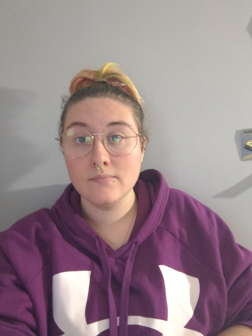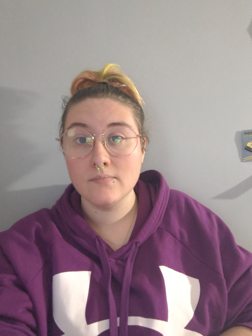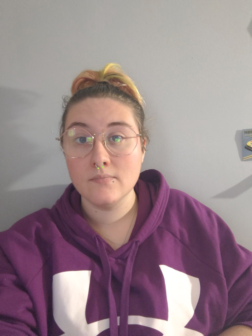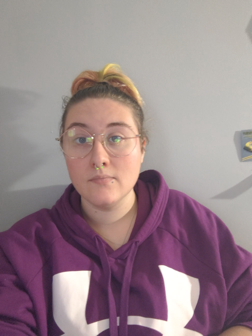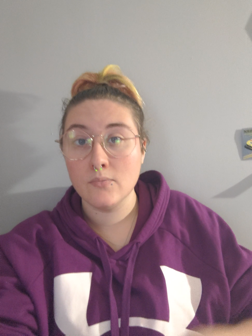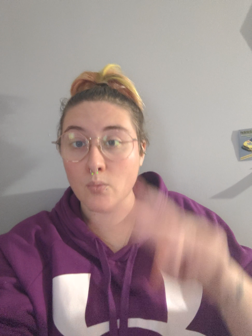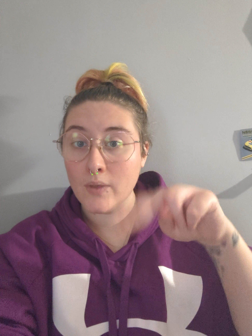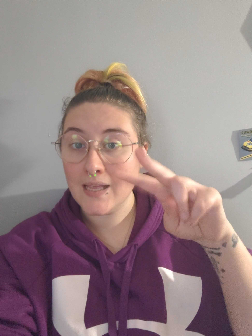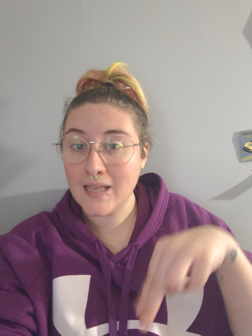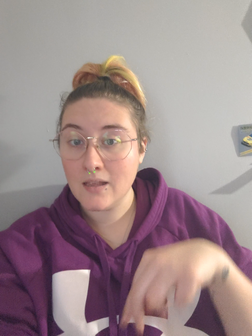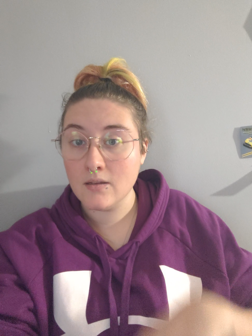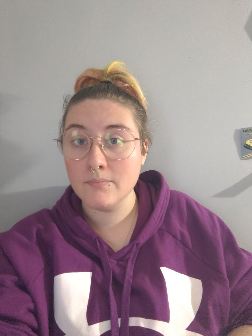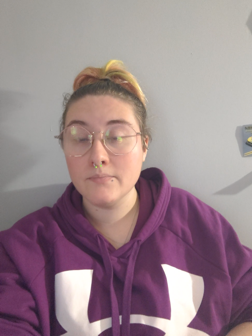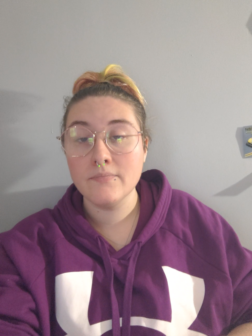read